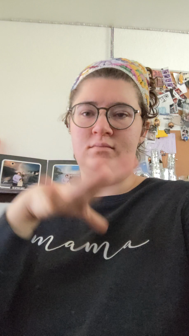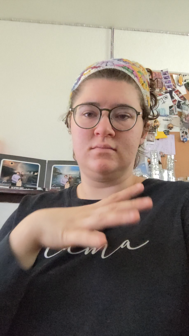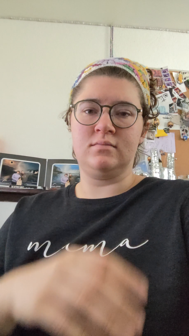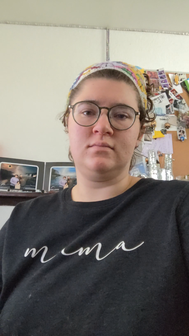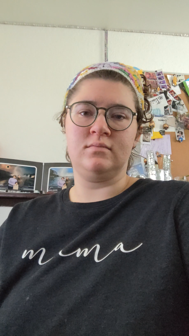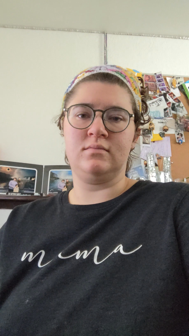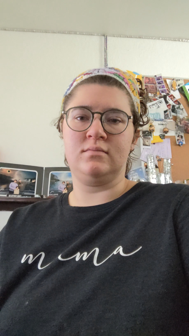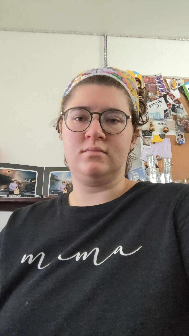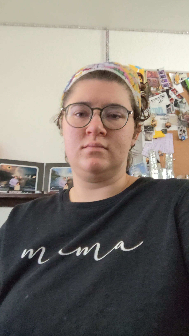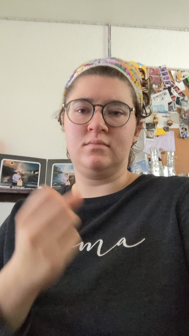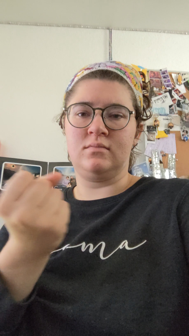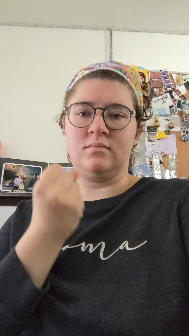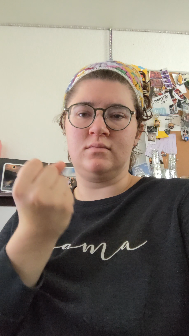hold